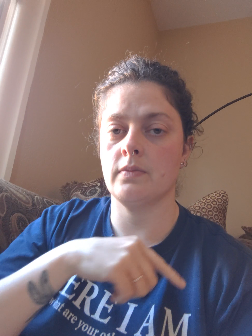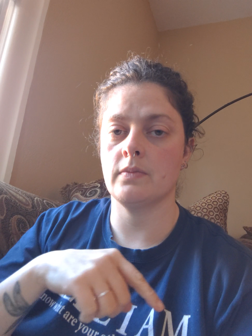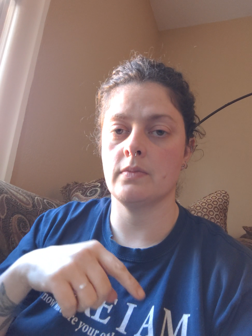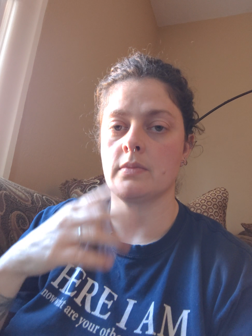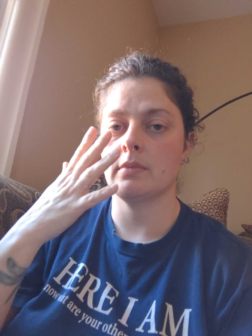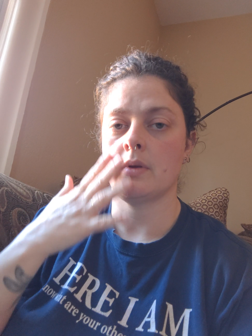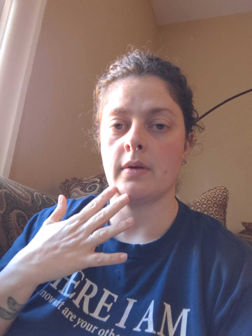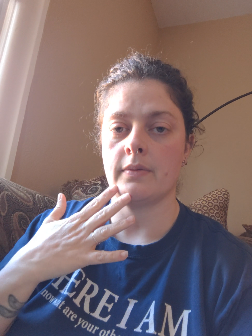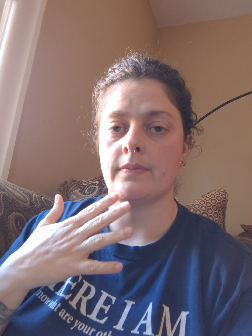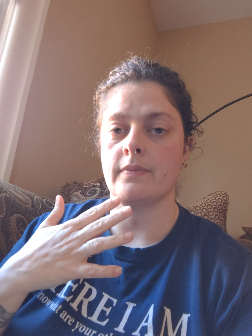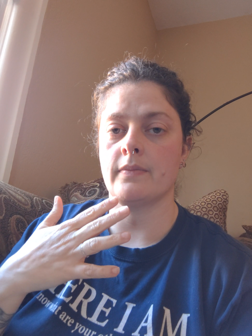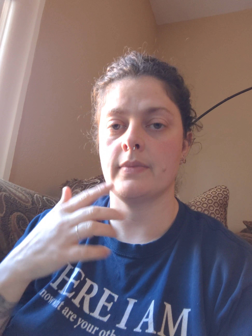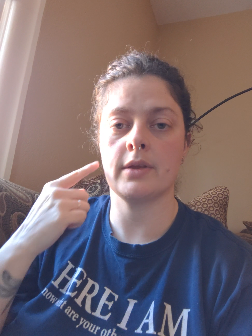sad